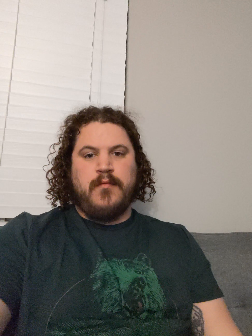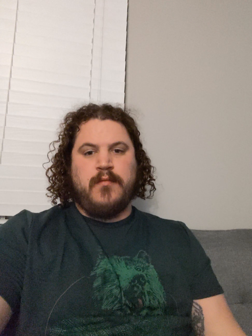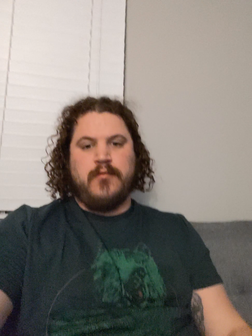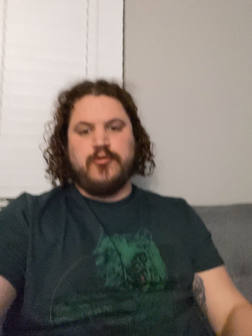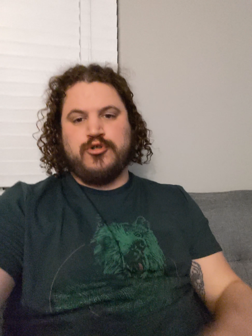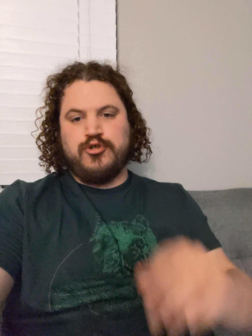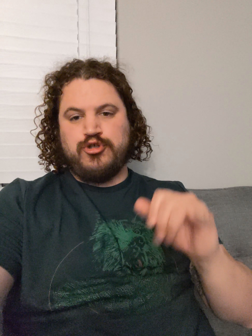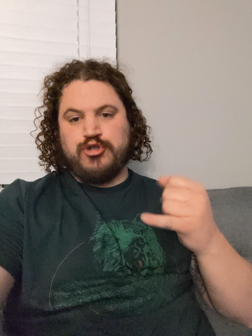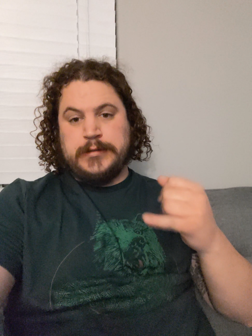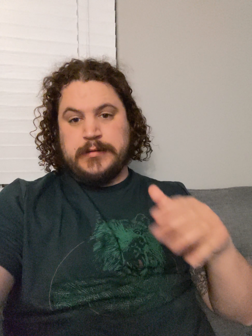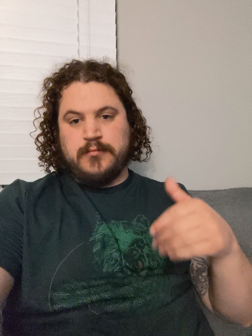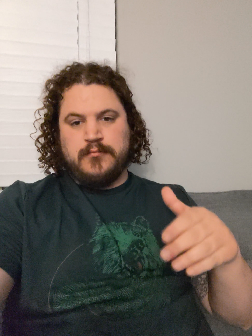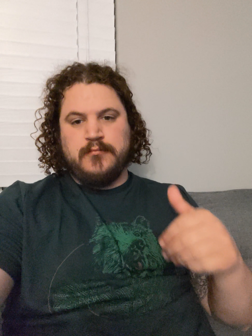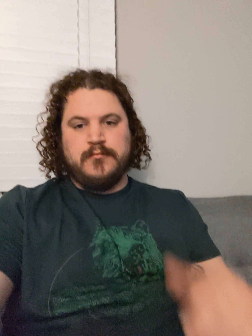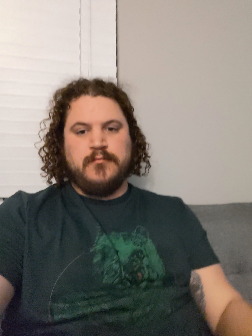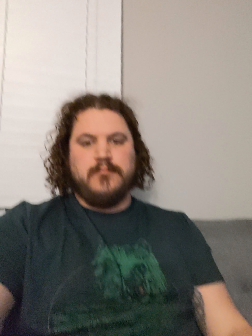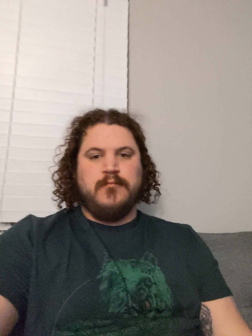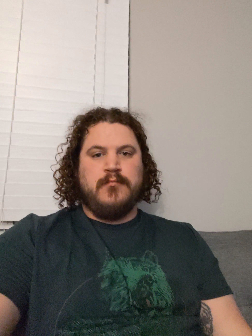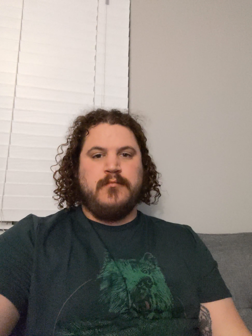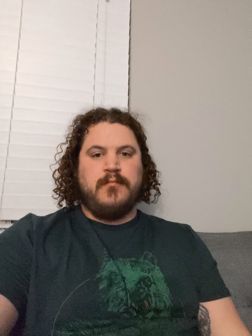jeans